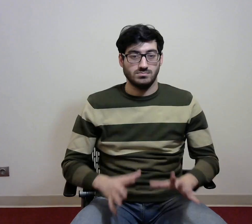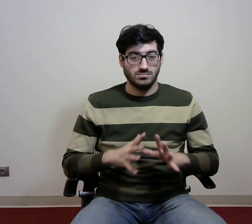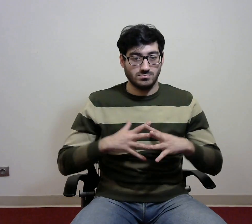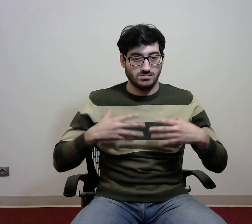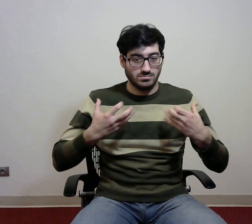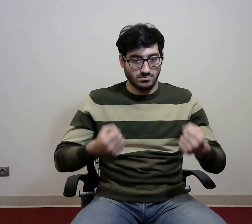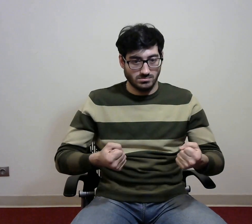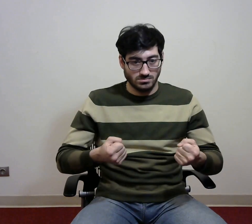sağlam